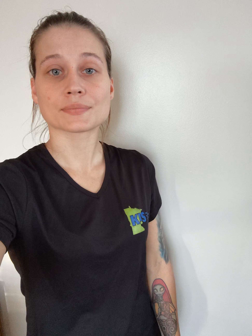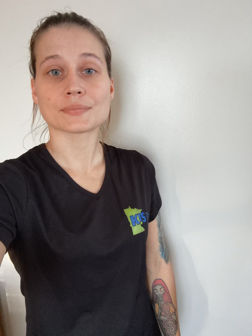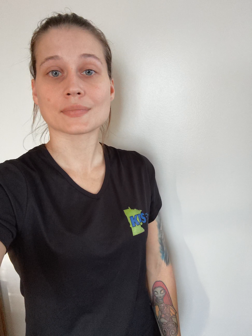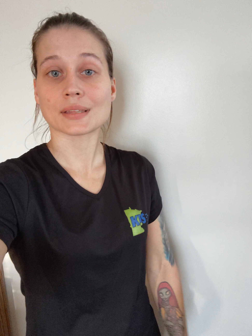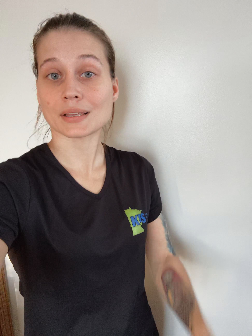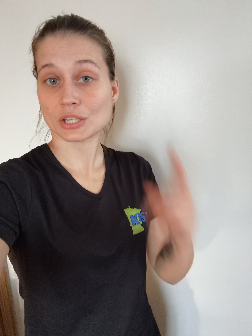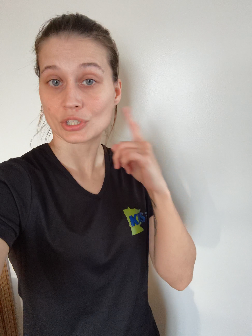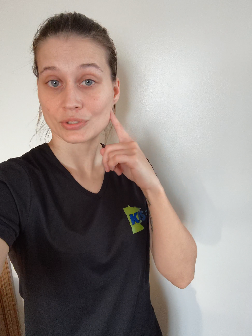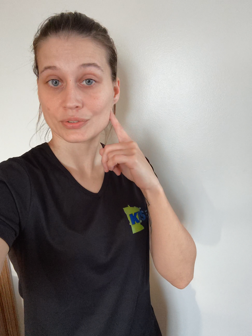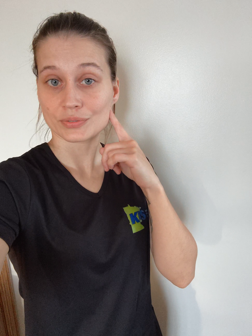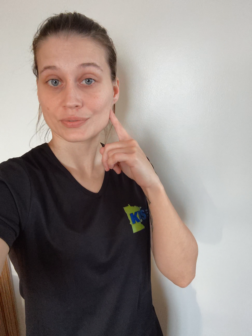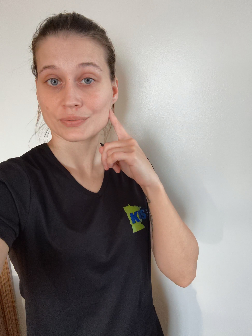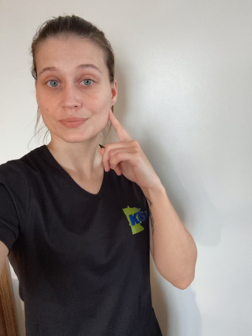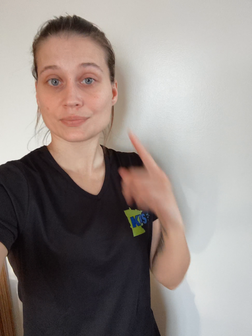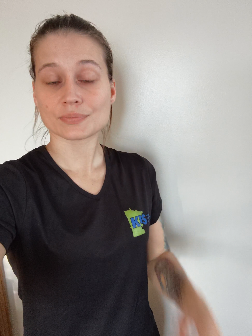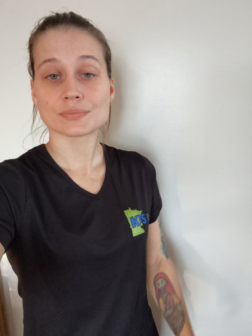hear